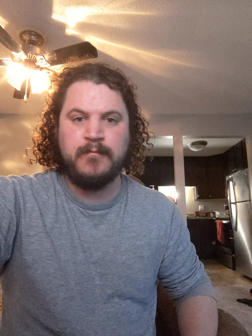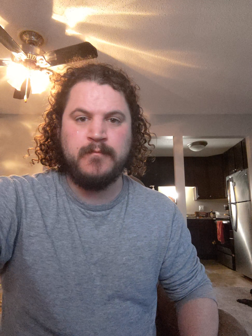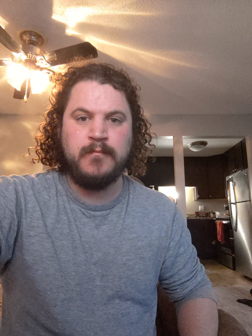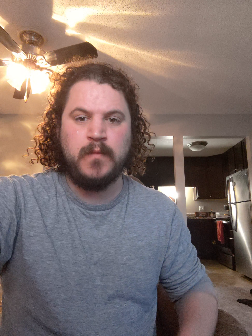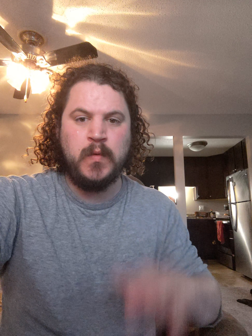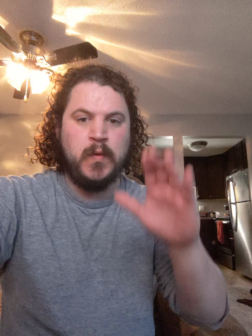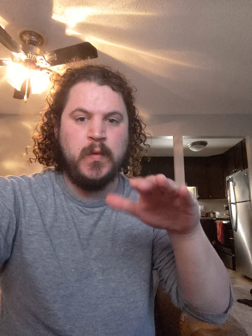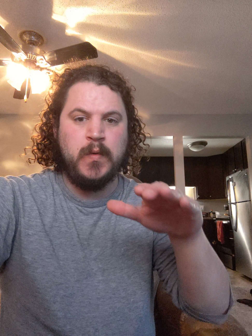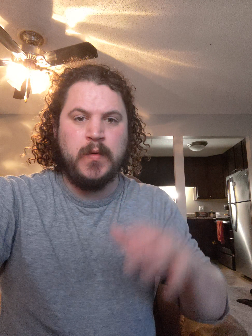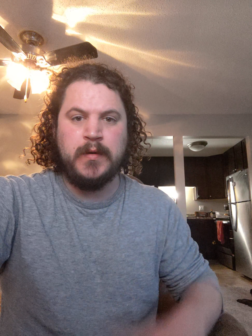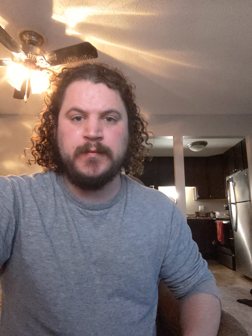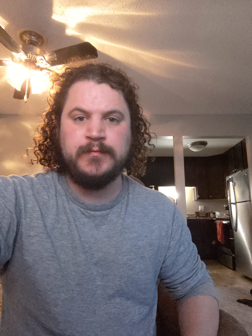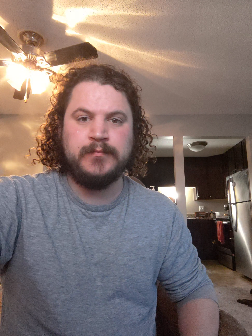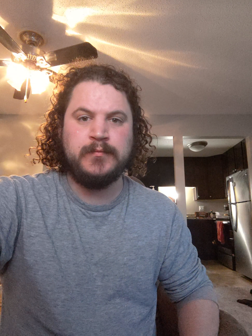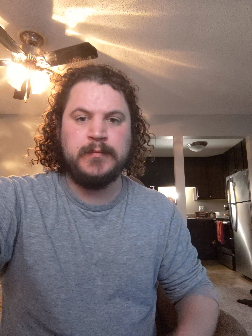on